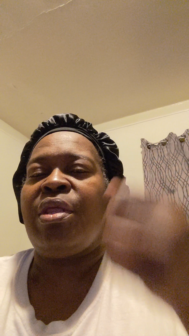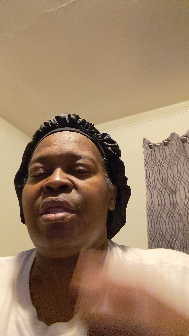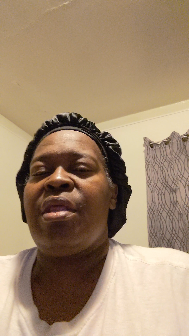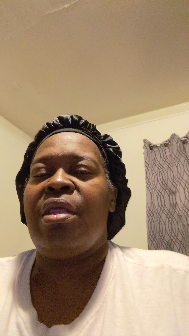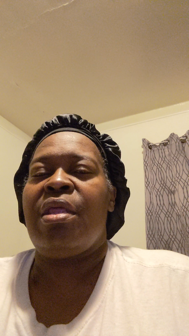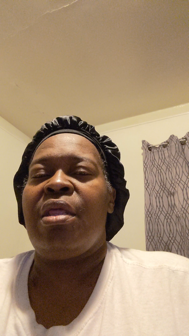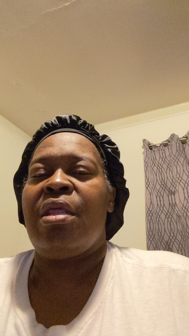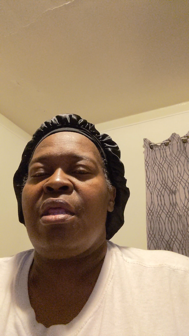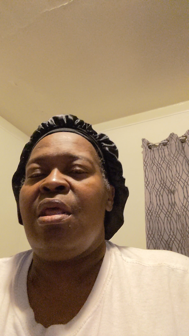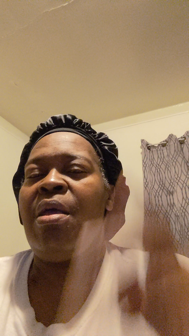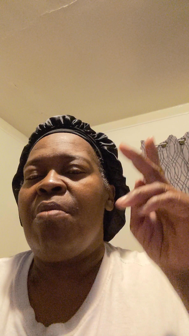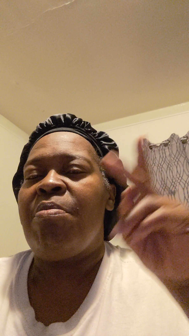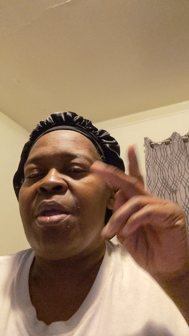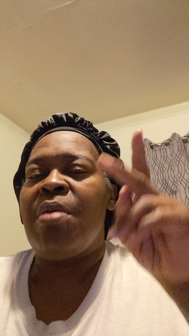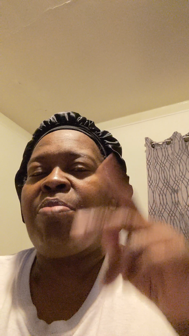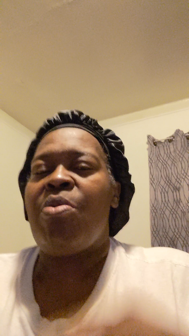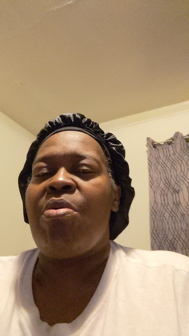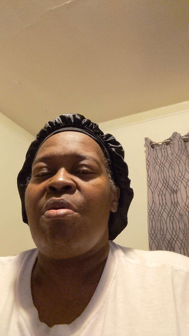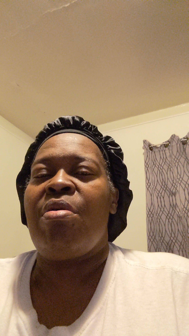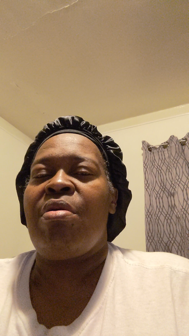people